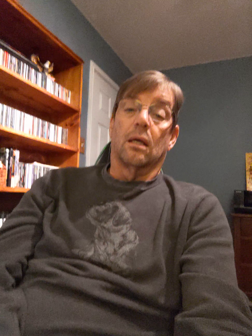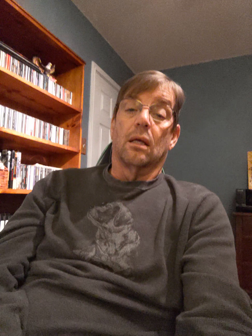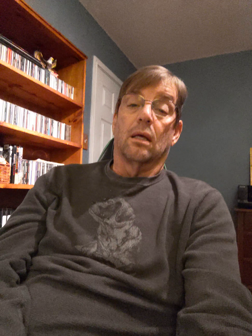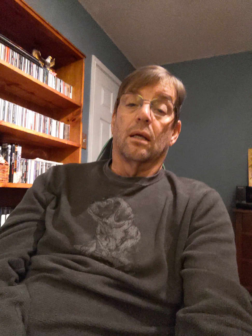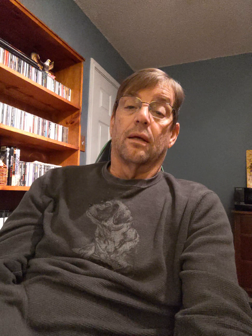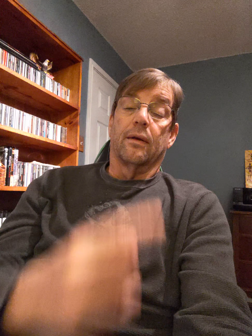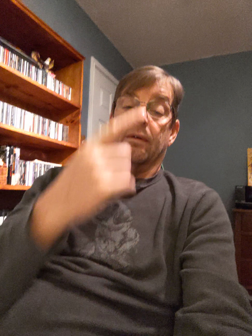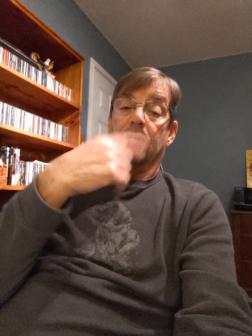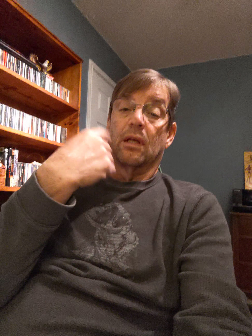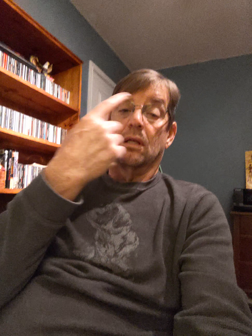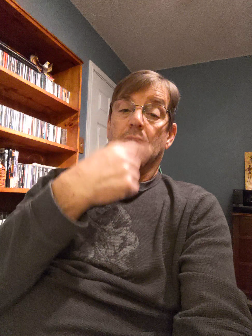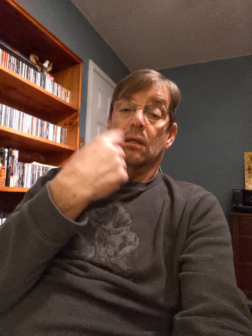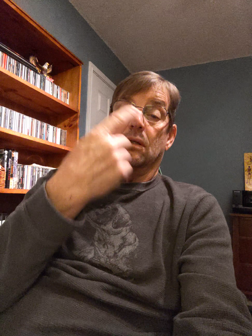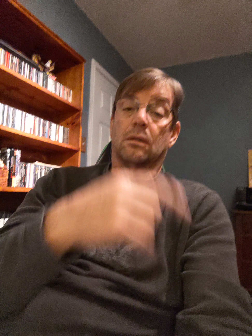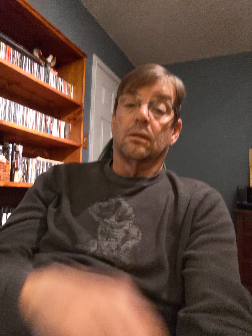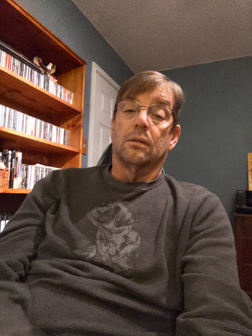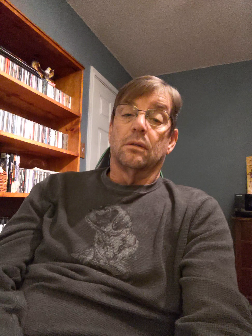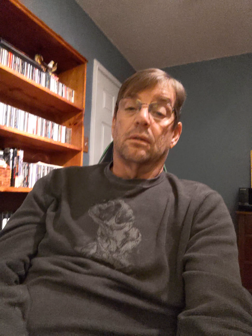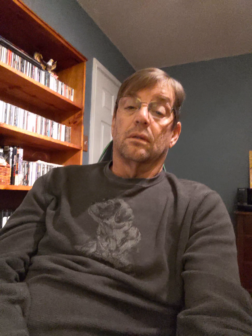face